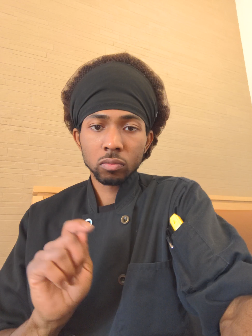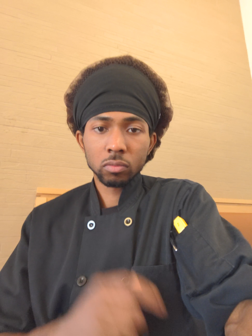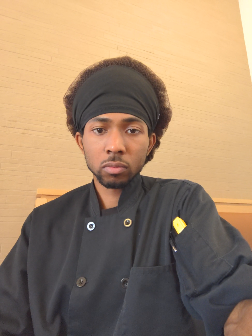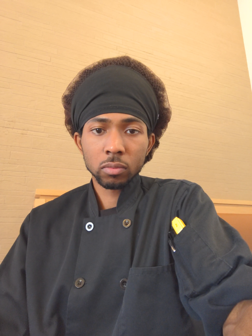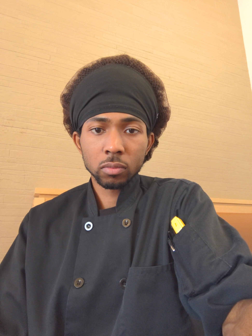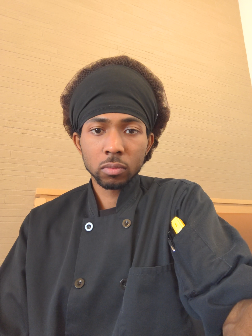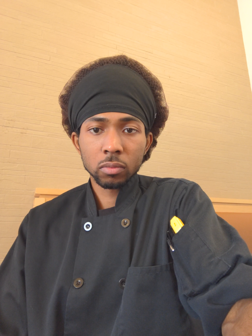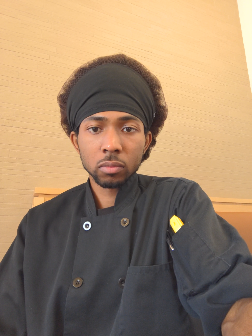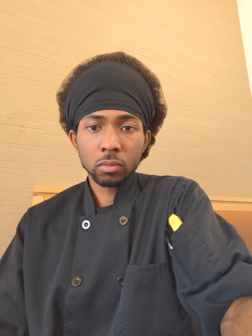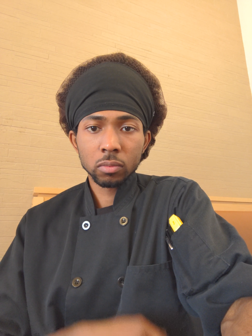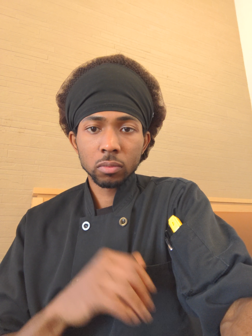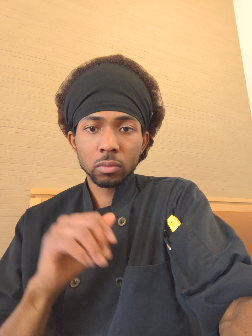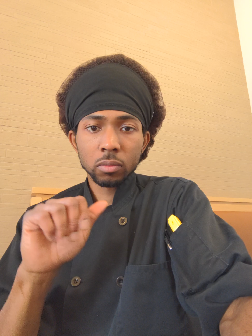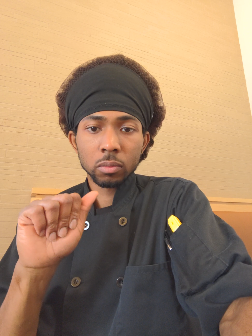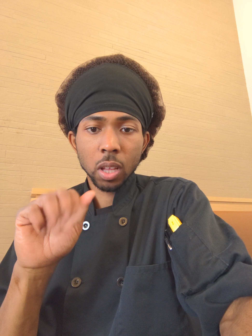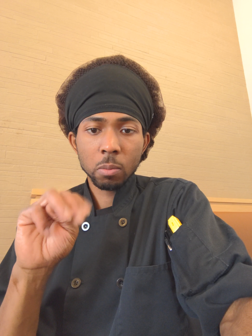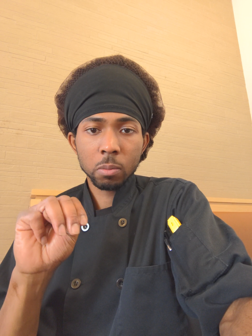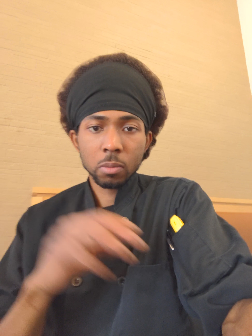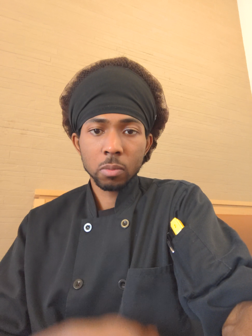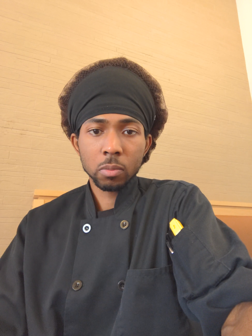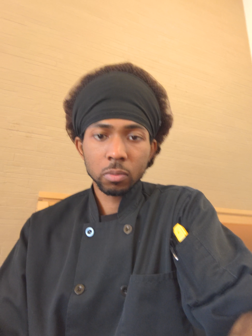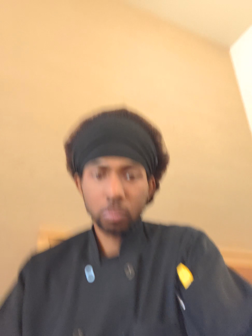am